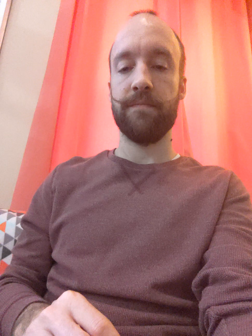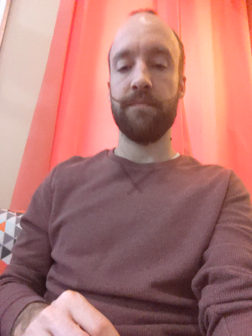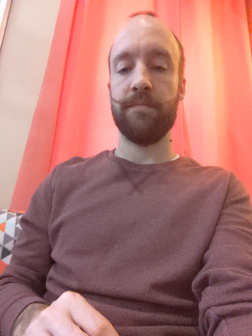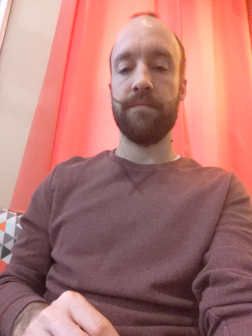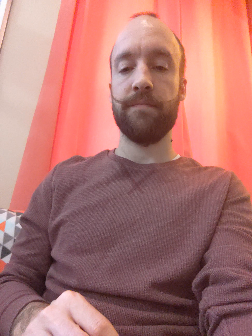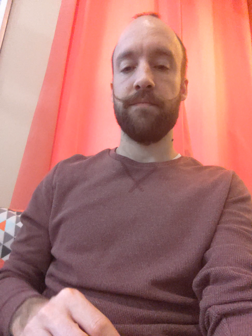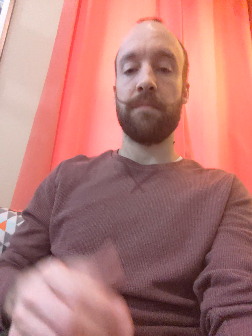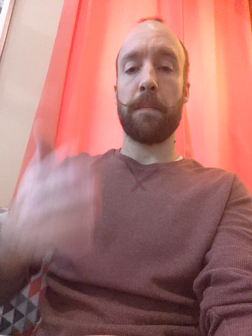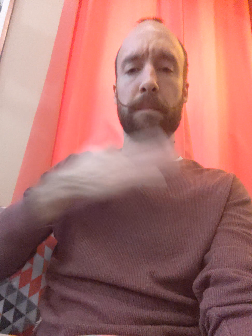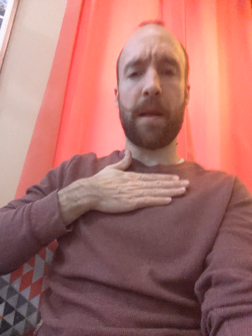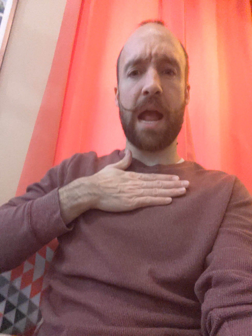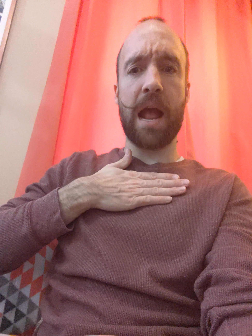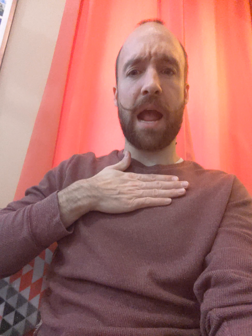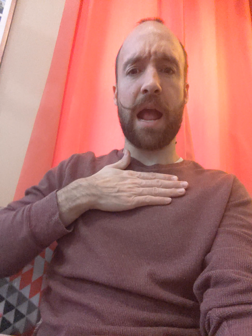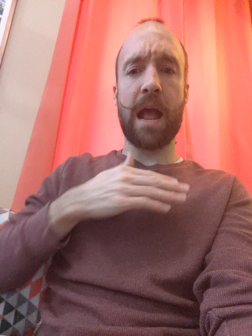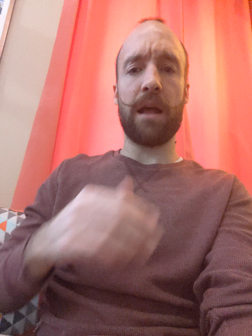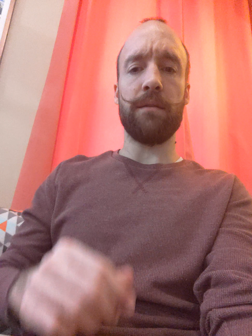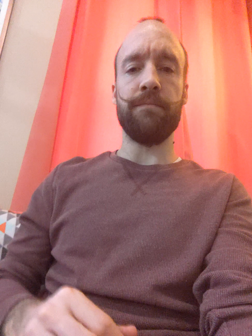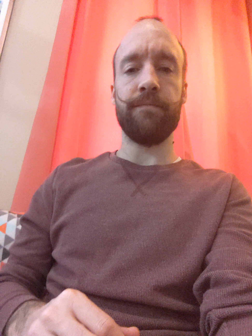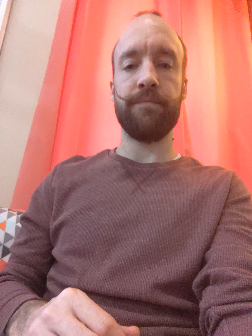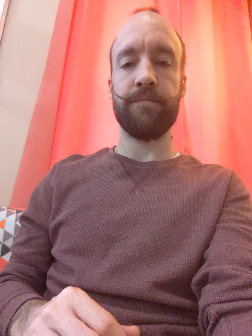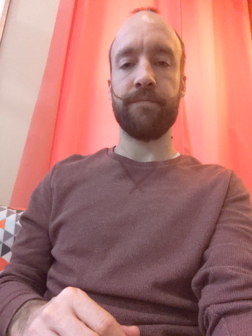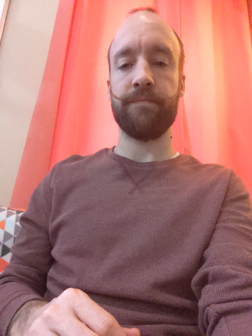my